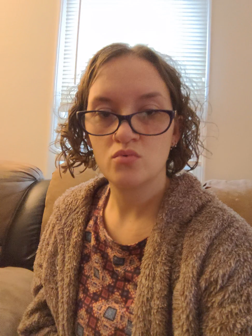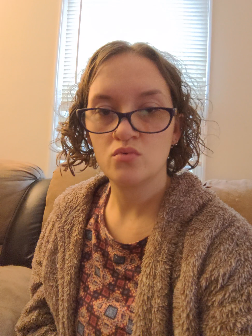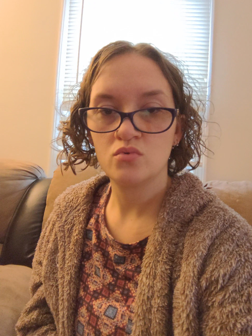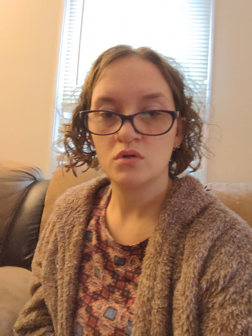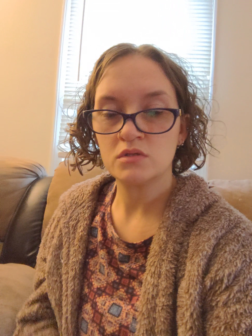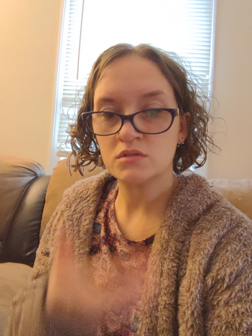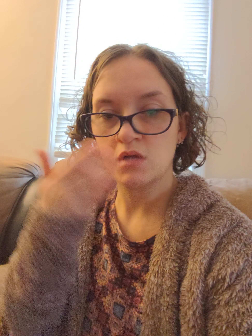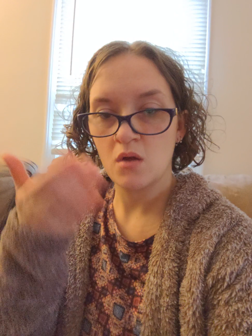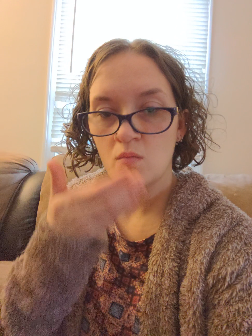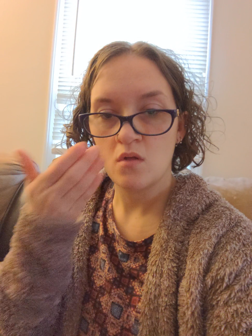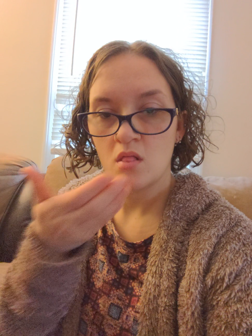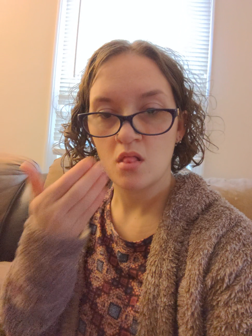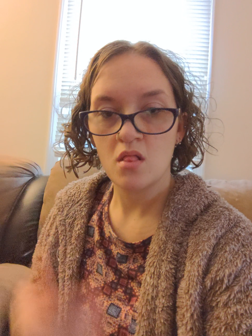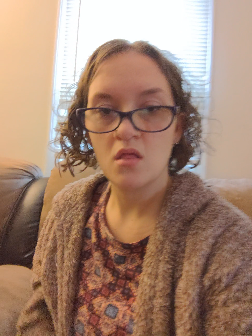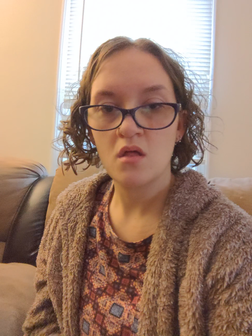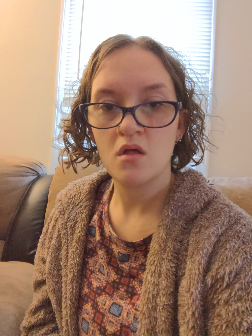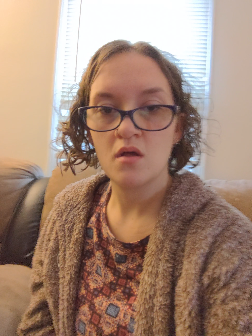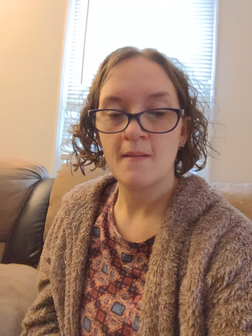cereal